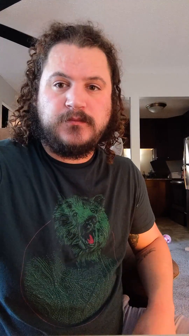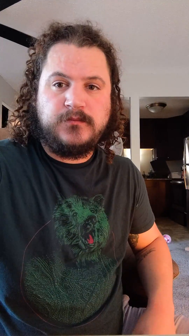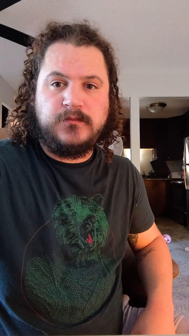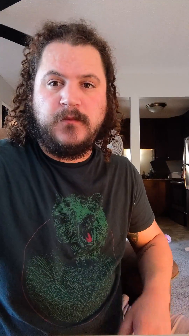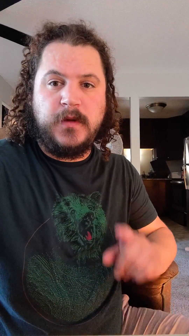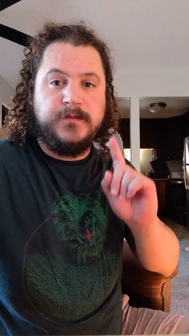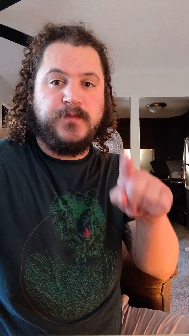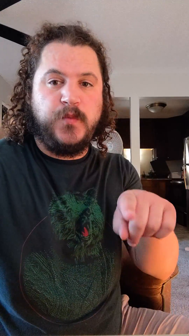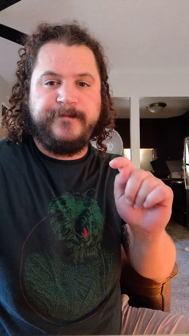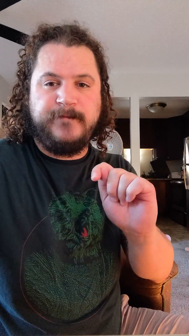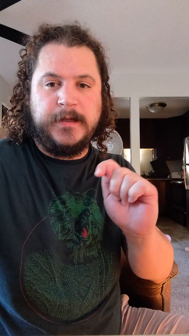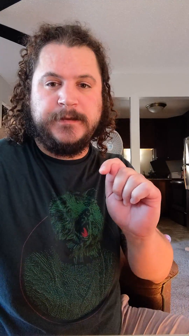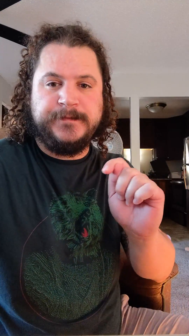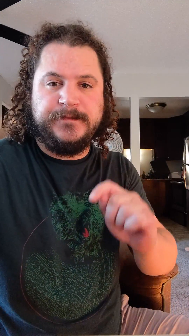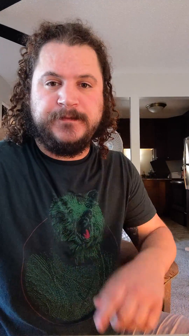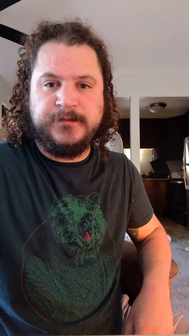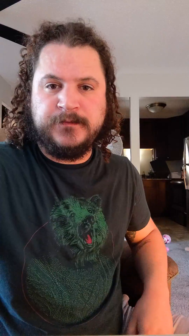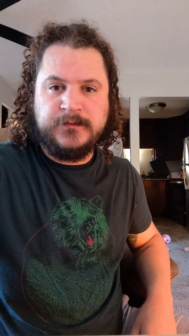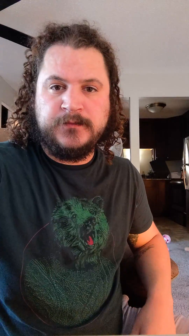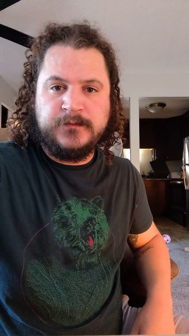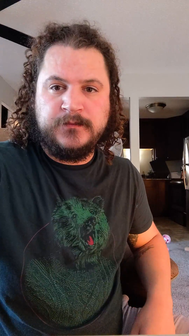go potty